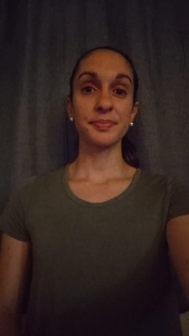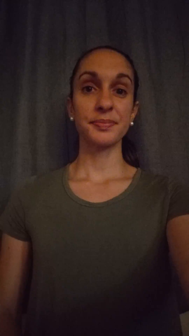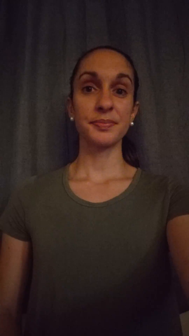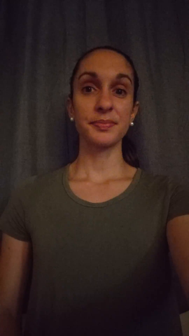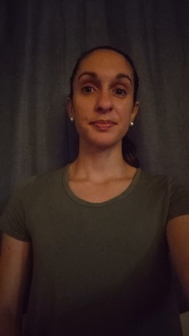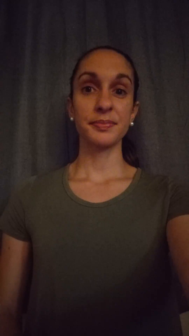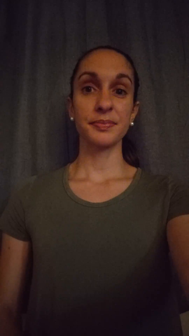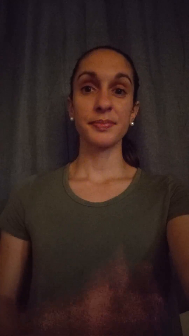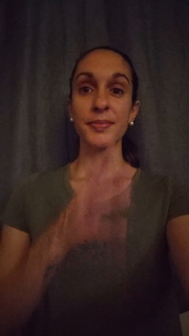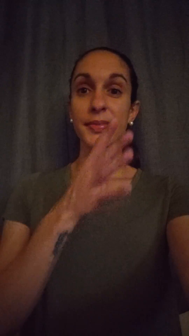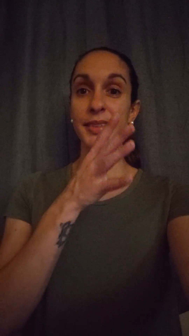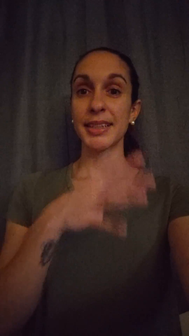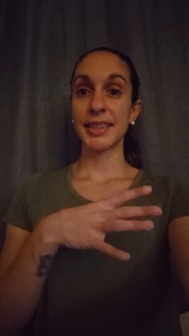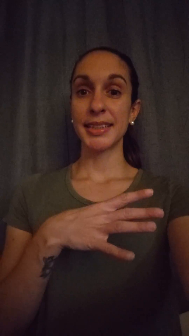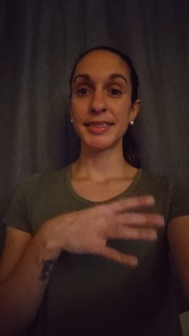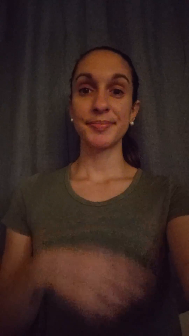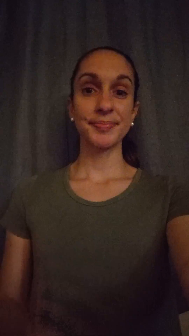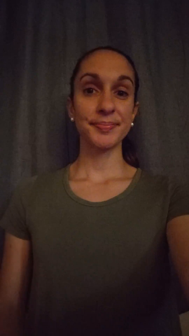lady